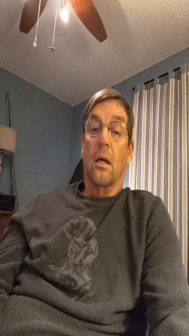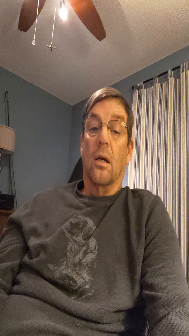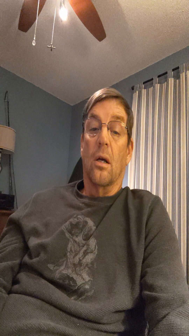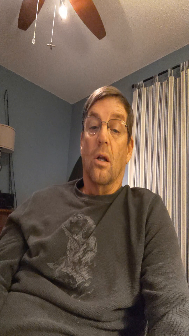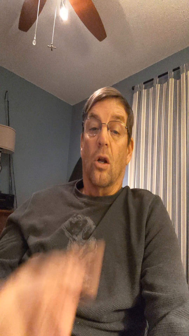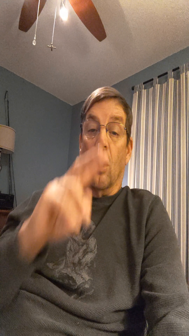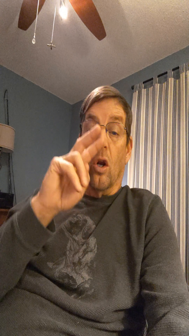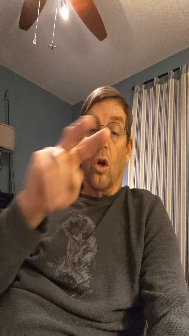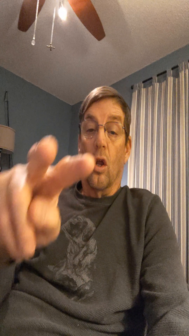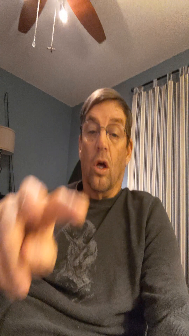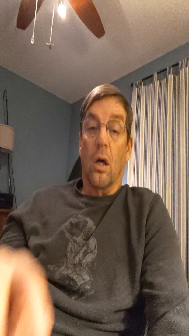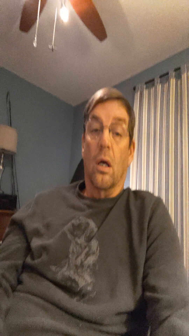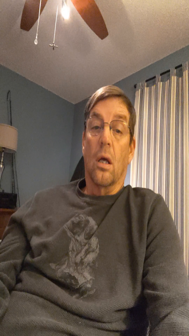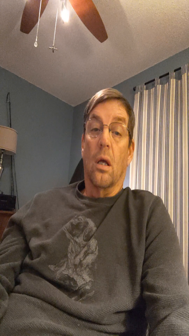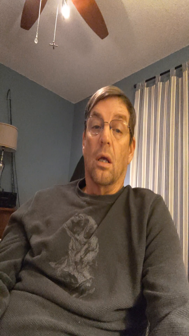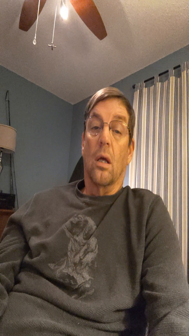look